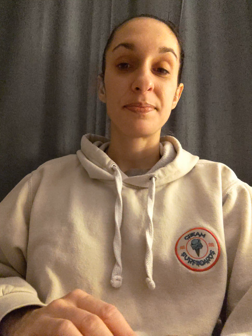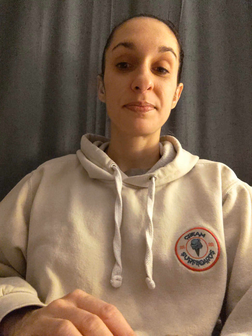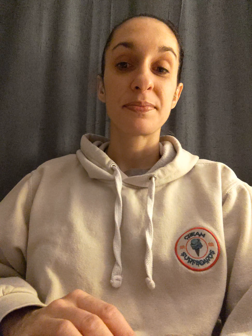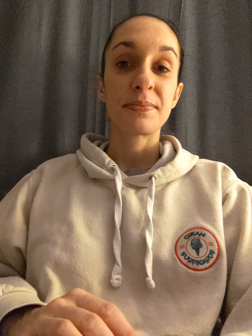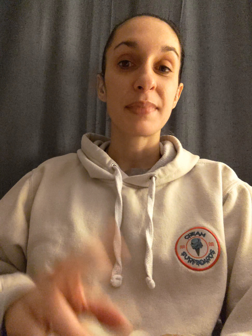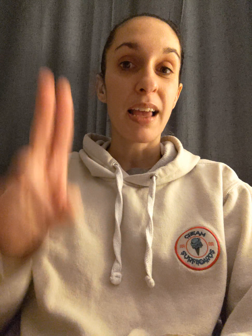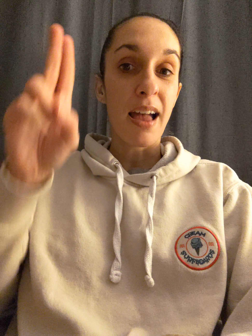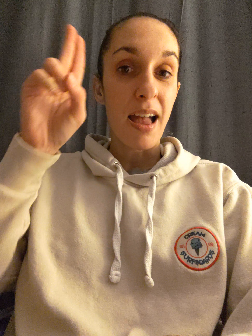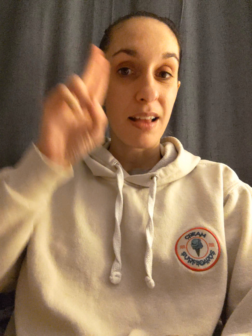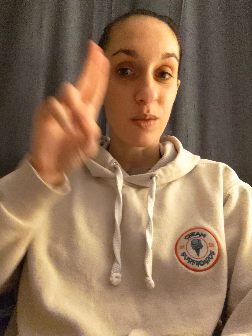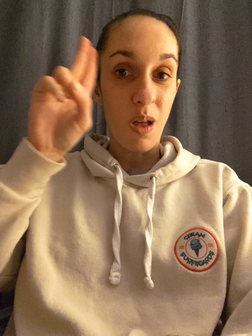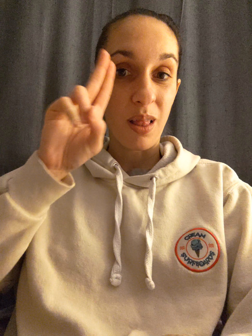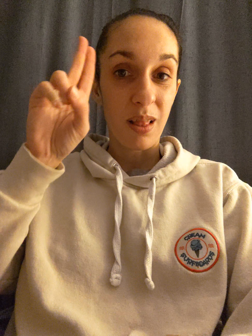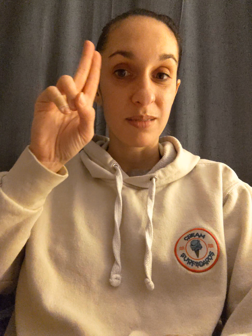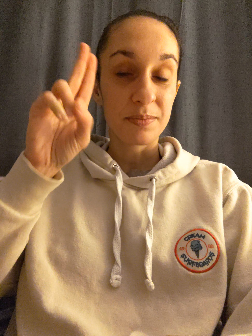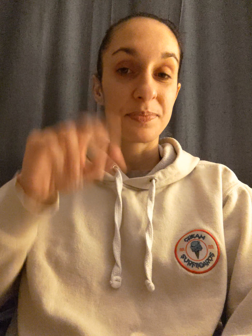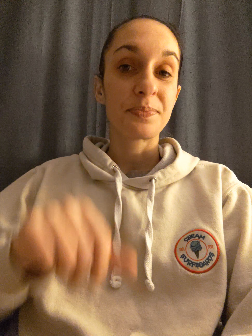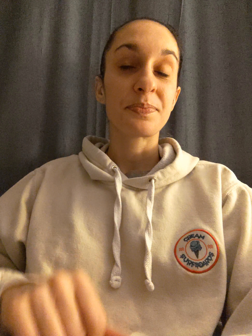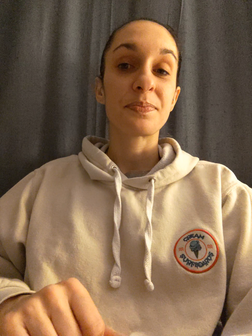uncle